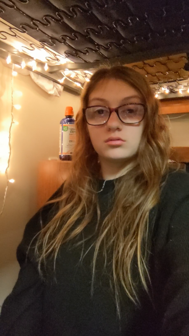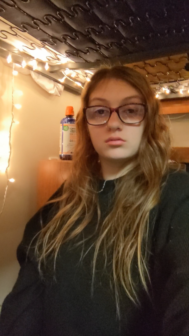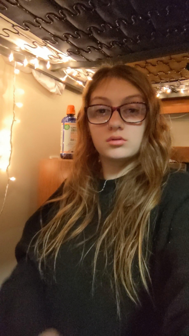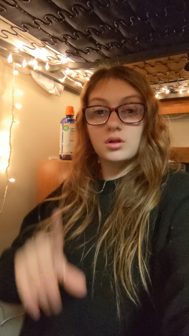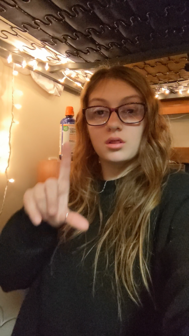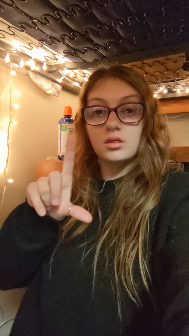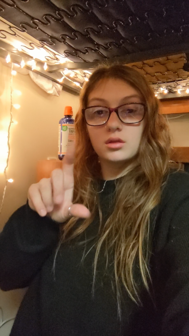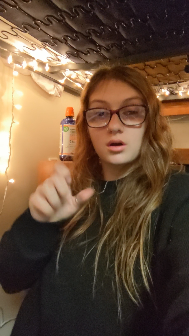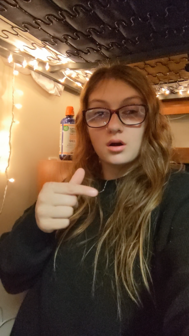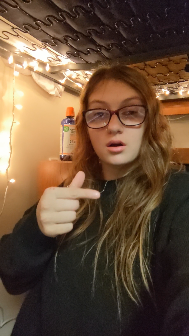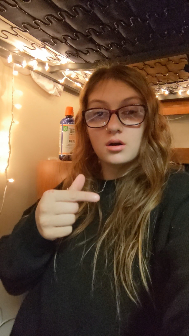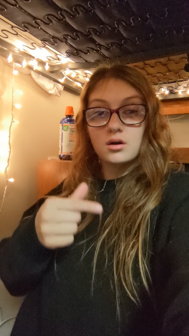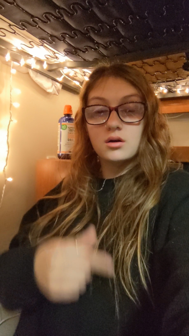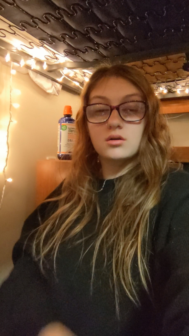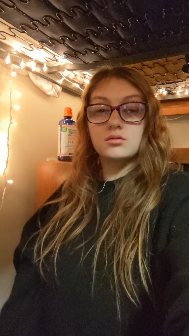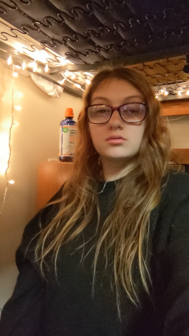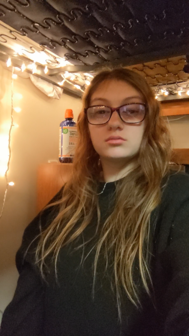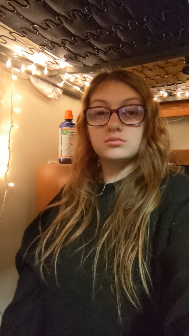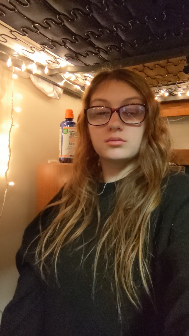leg